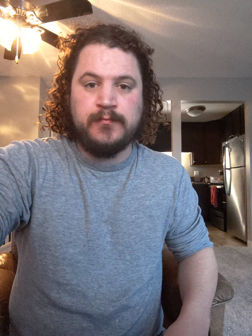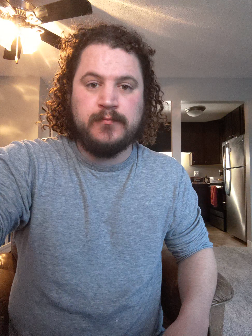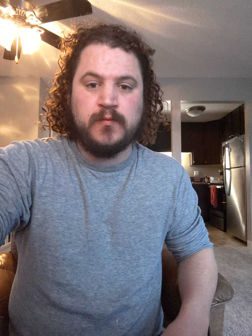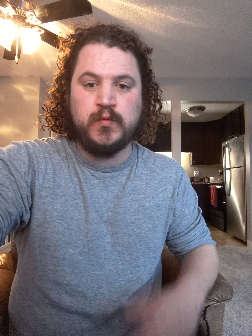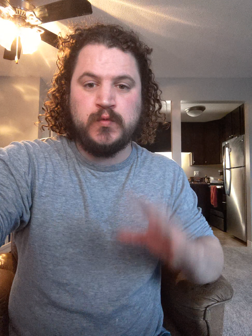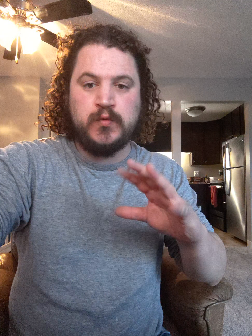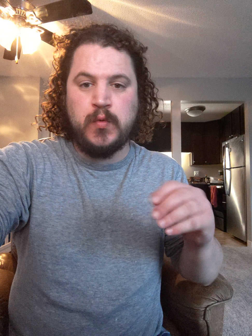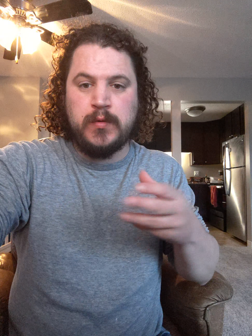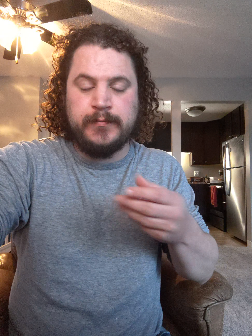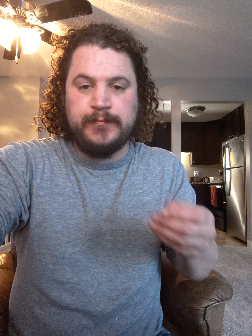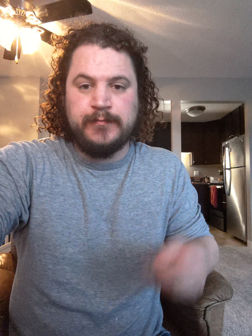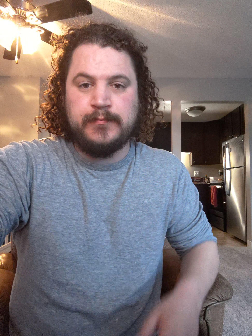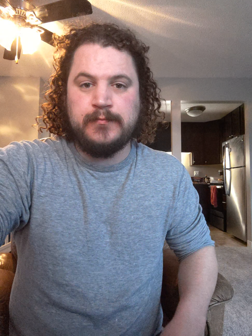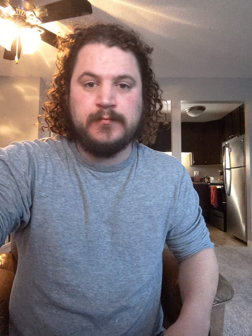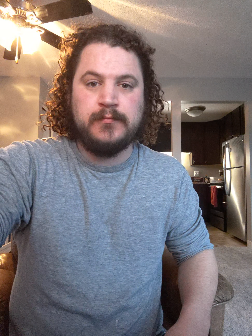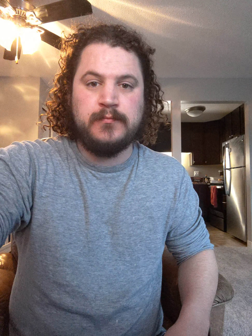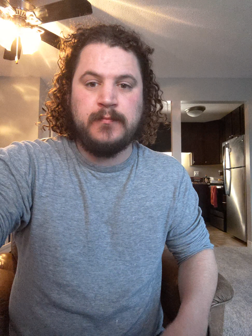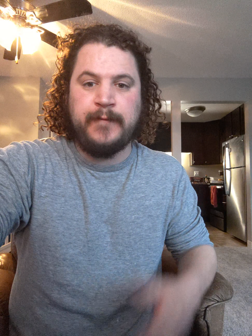story